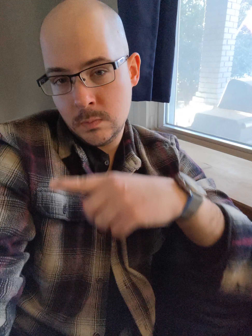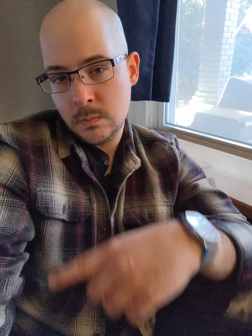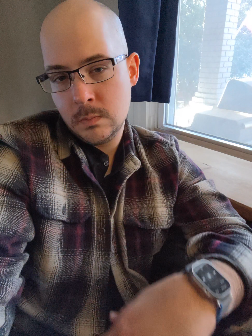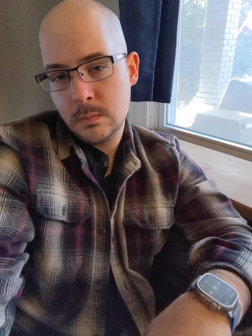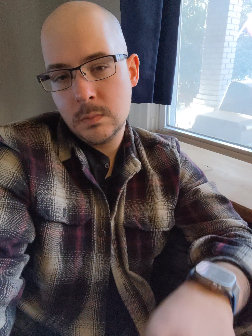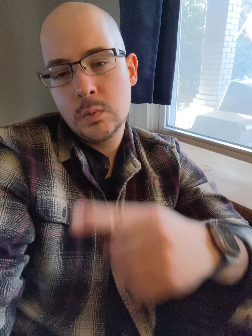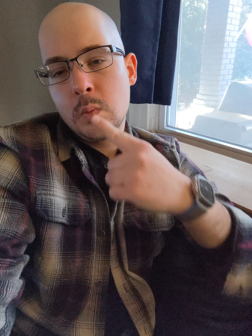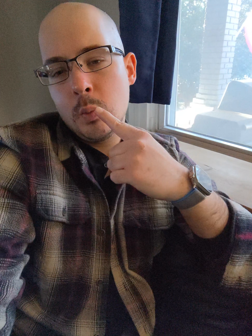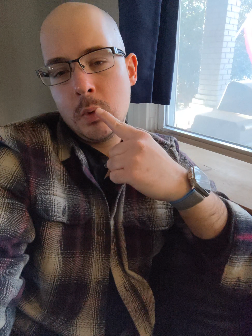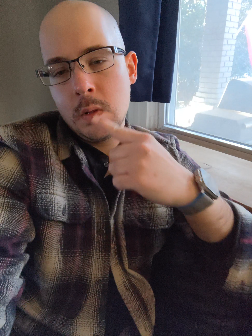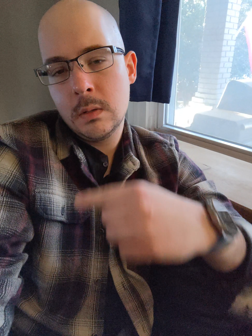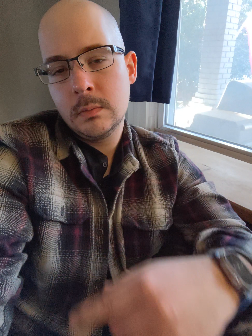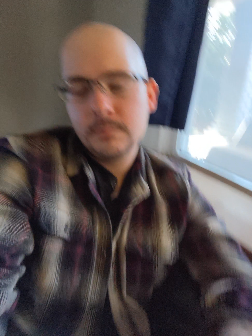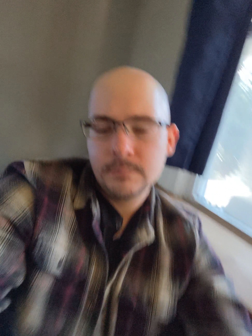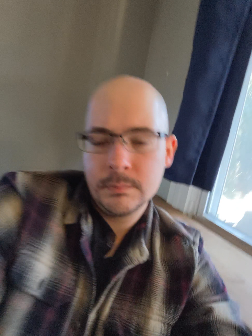tooth